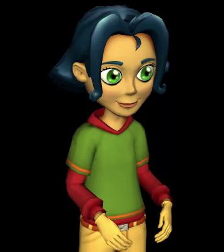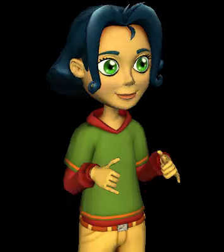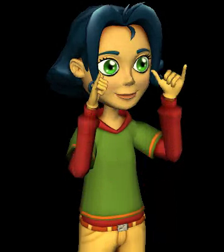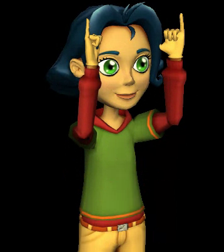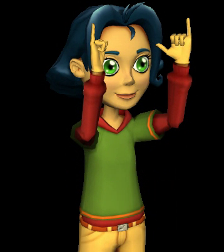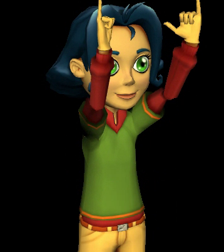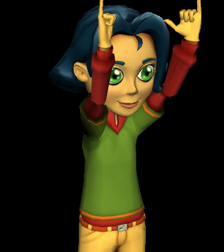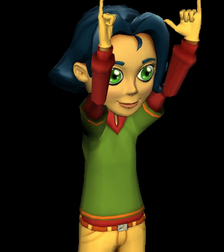لحم بقر